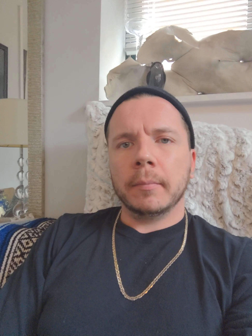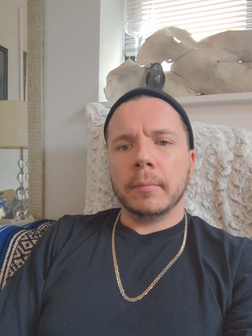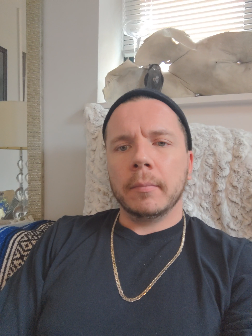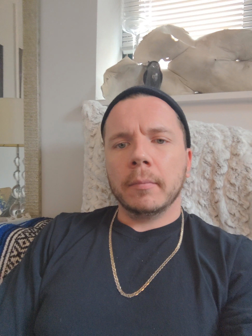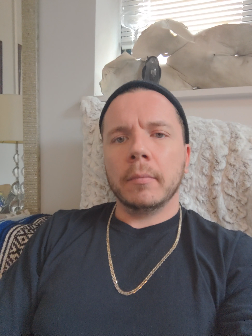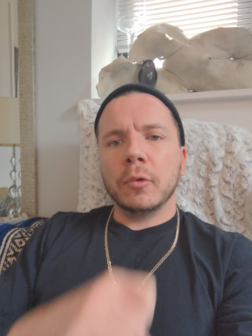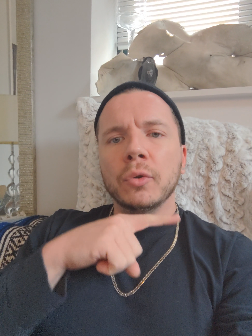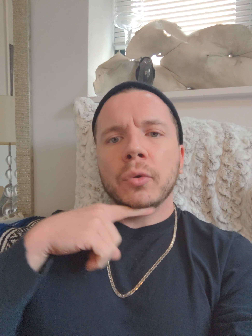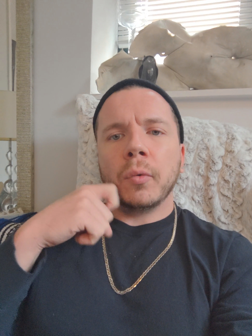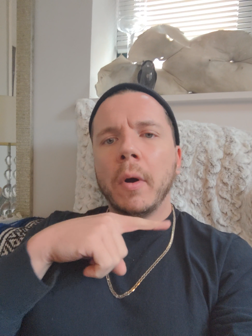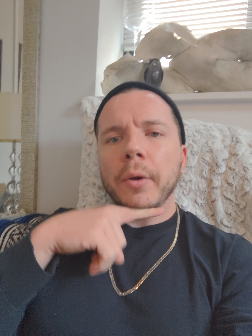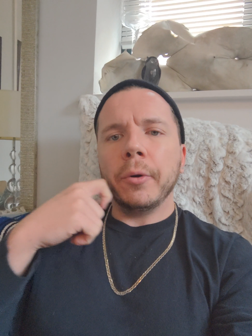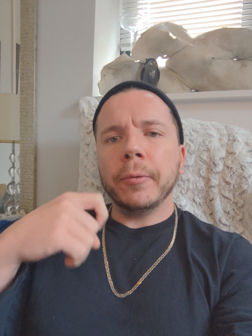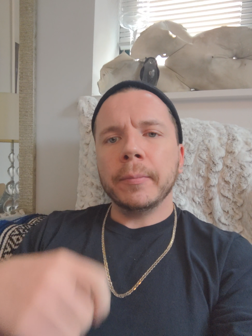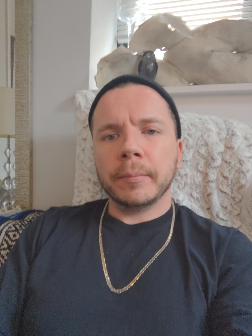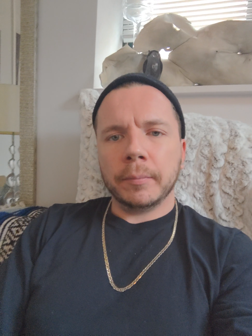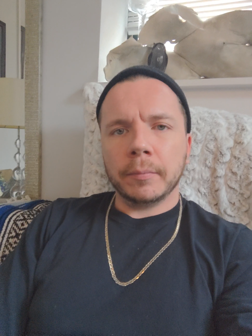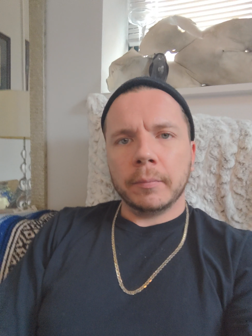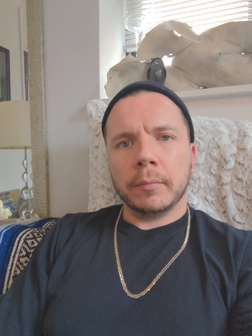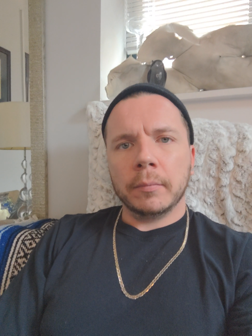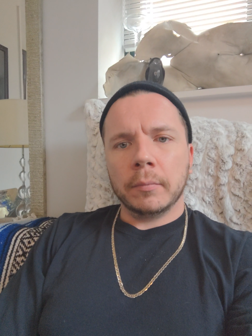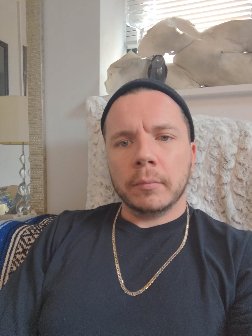dryer